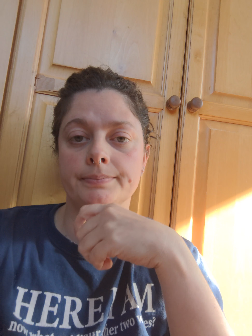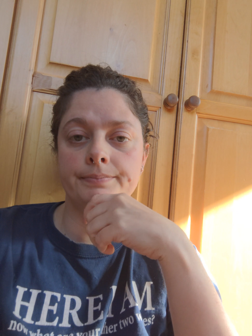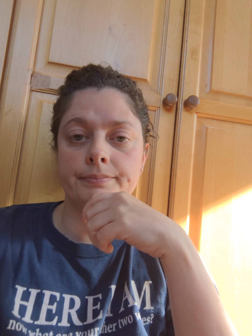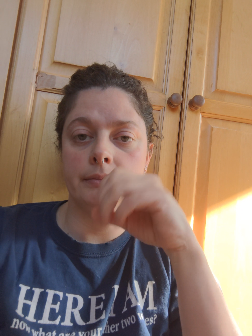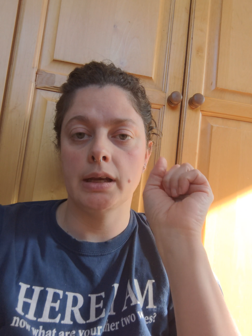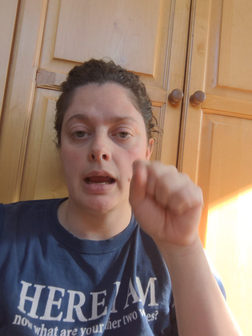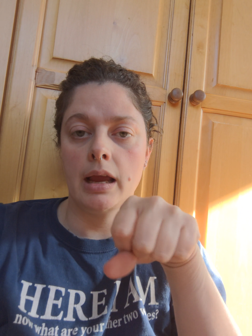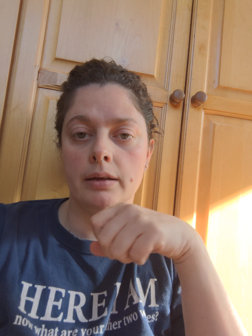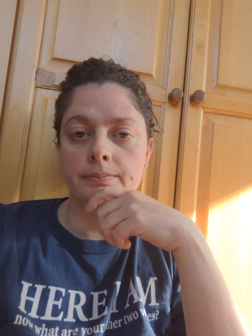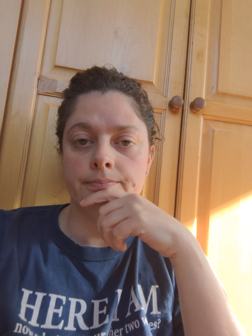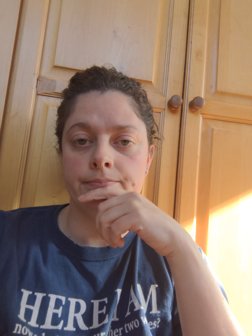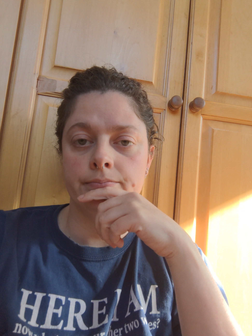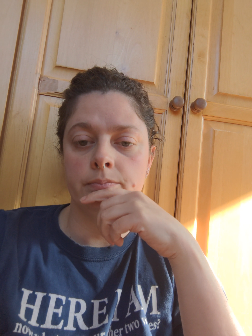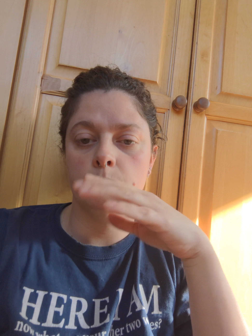can